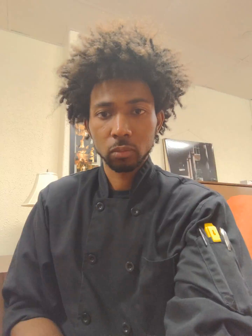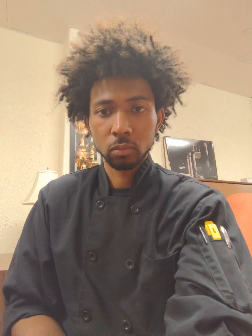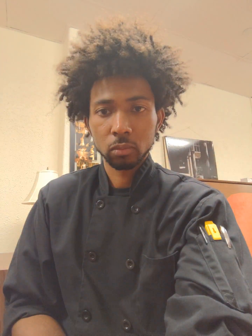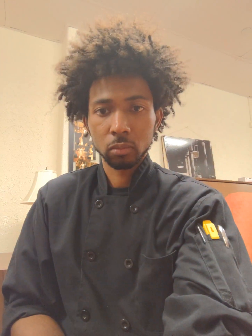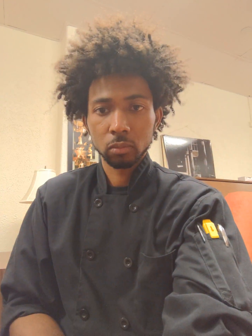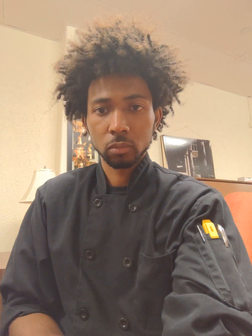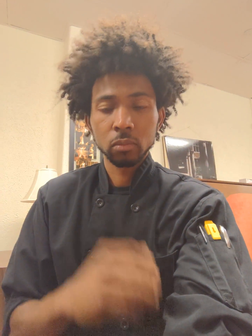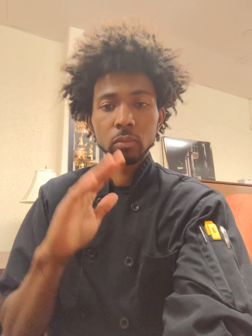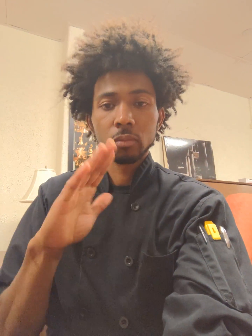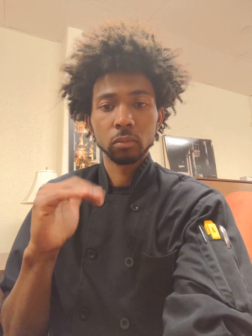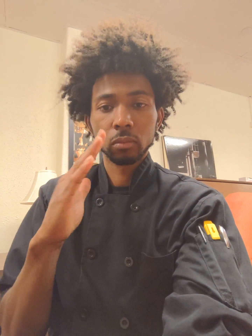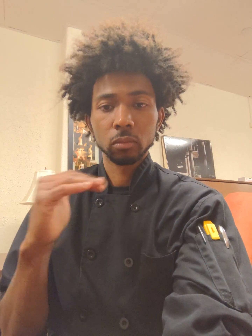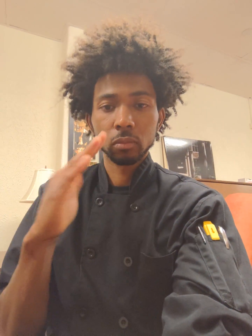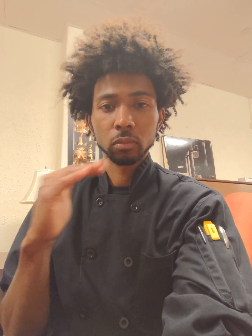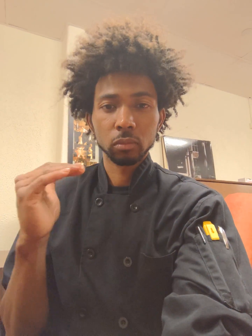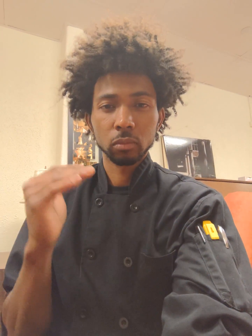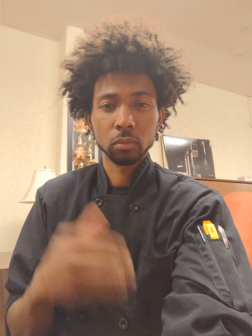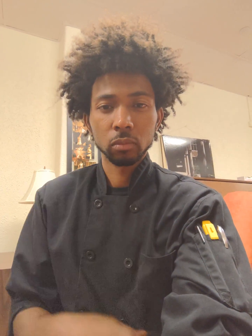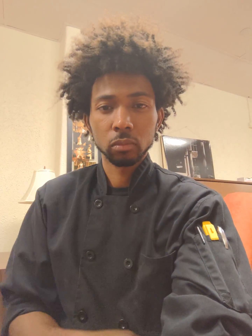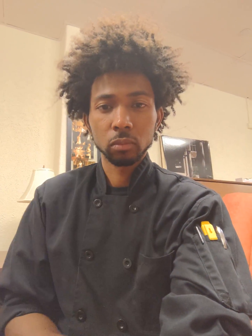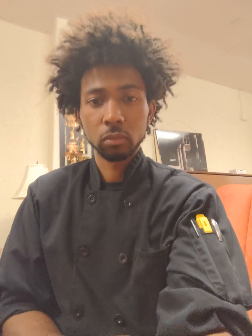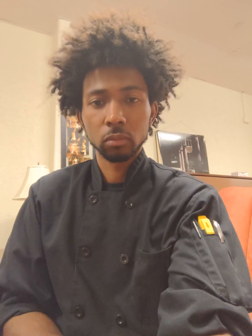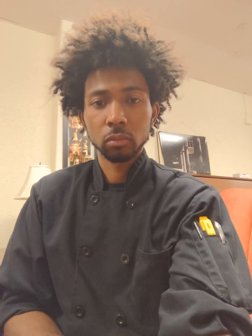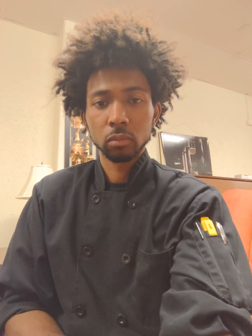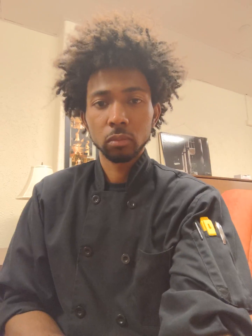downtown